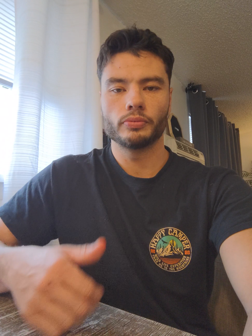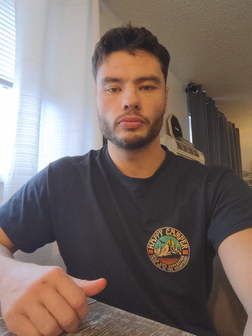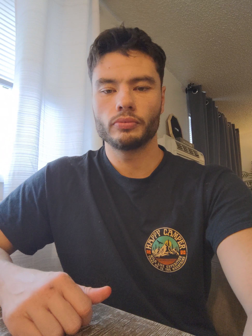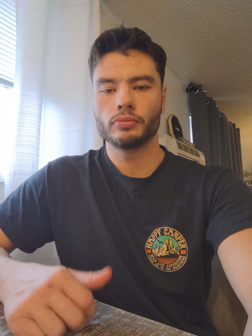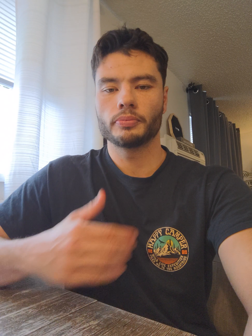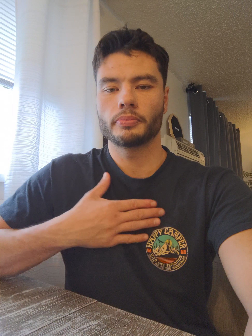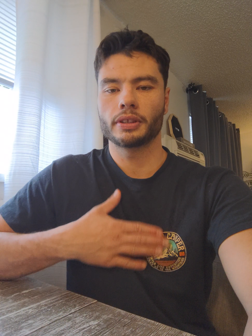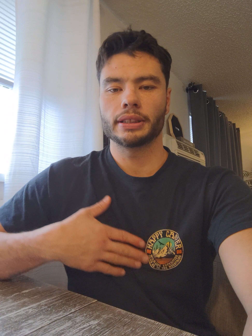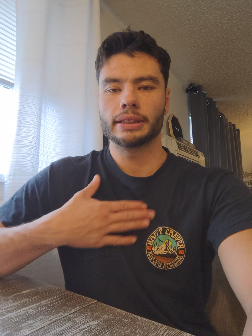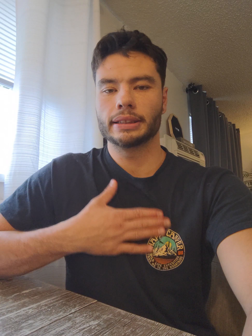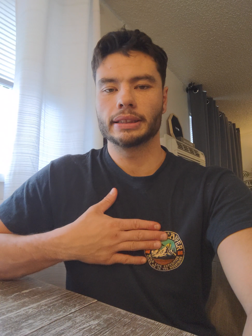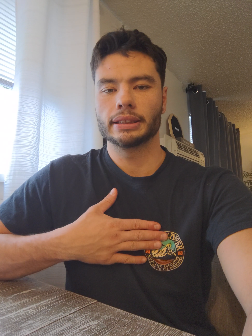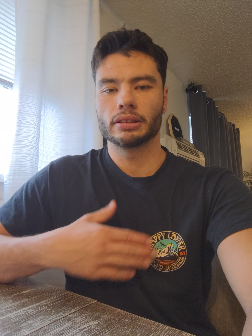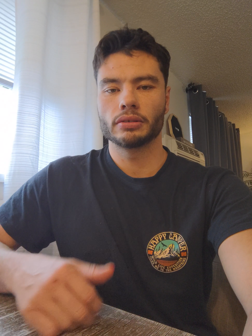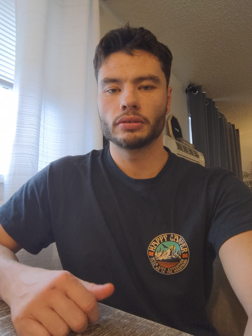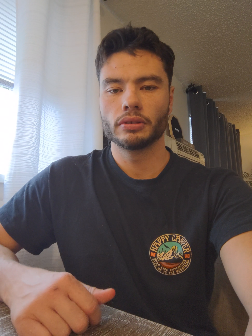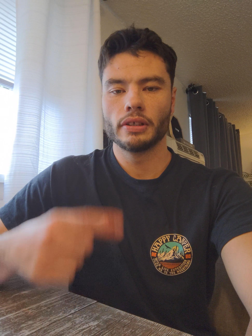please